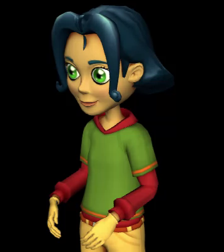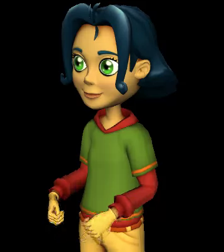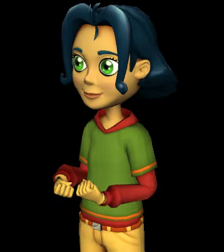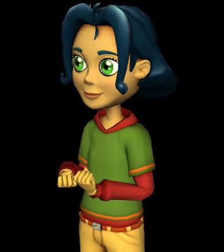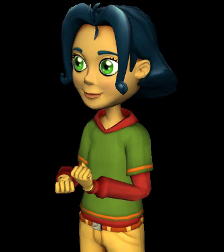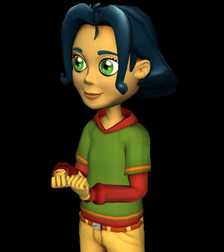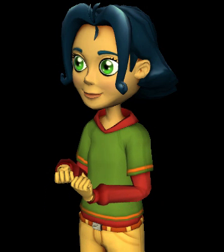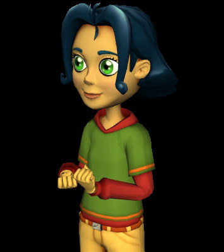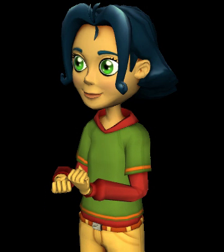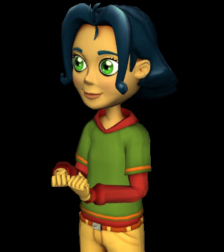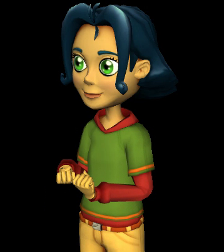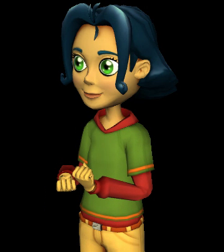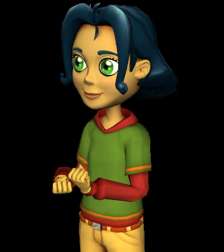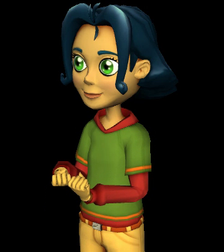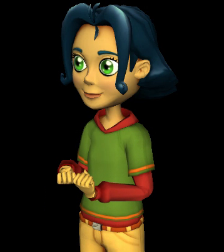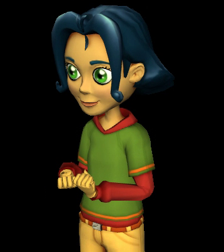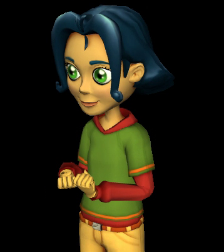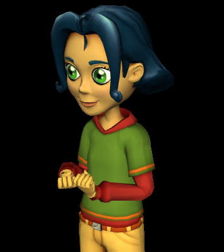يعاني